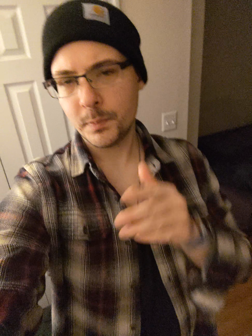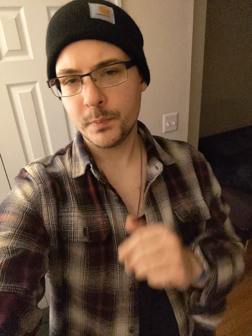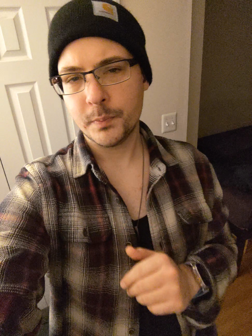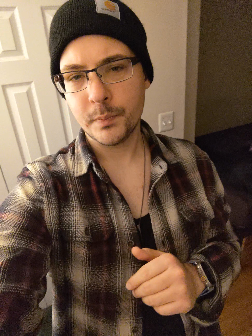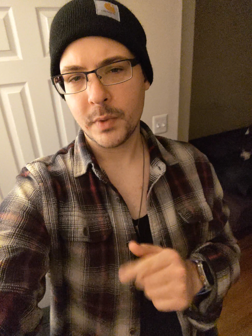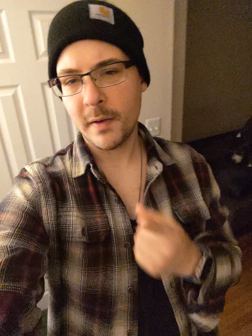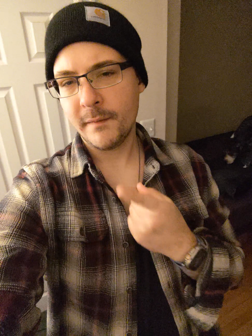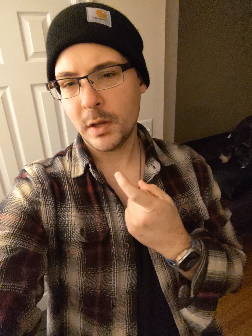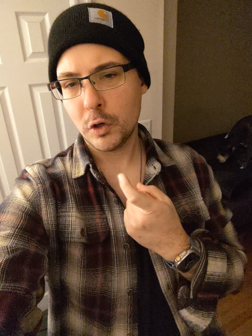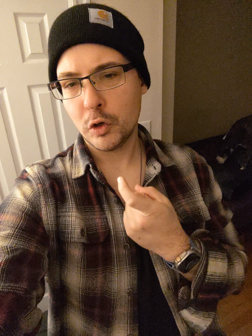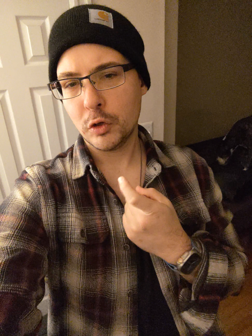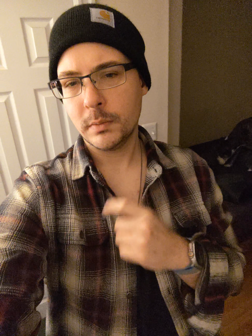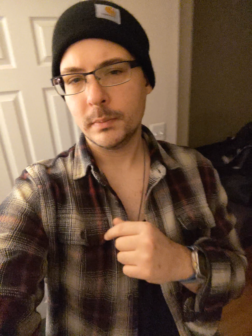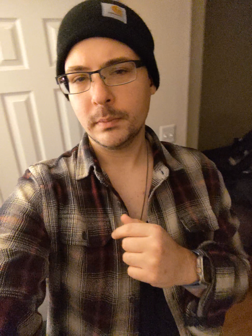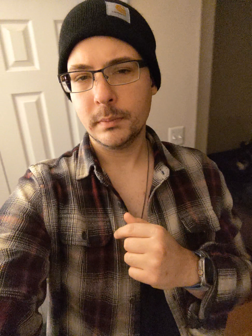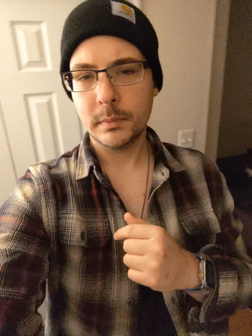finger